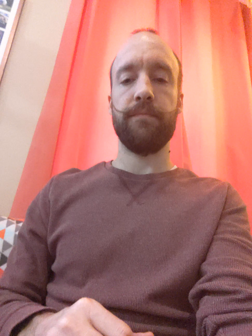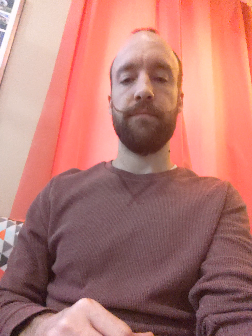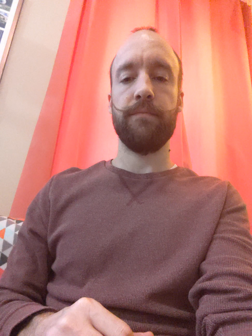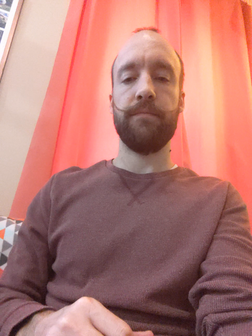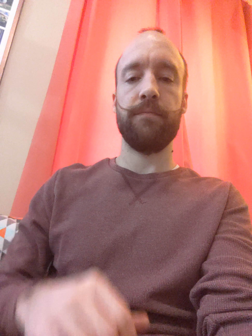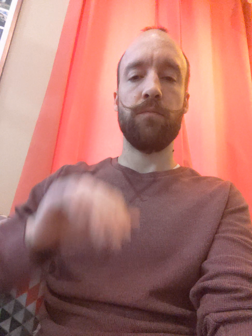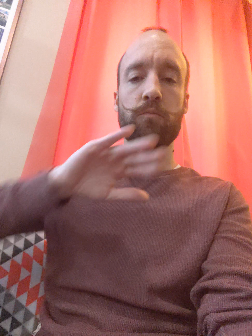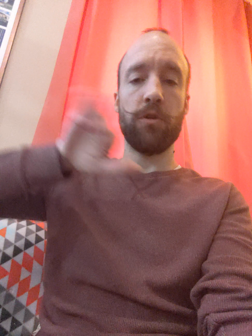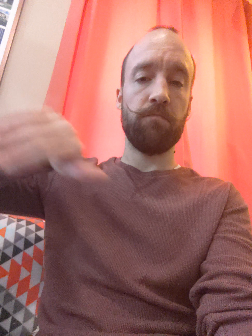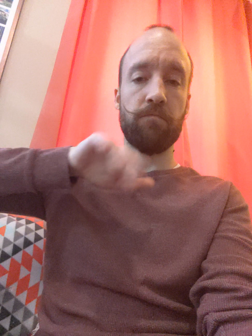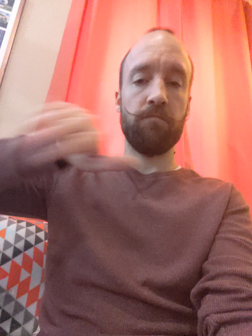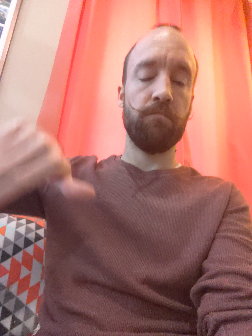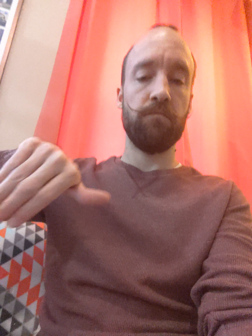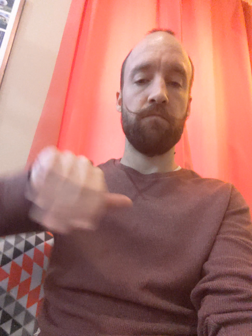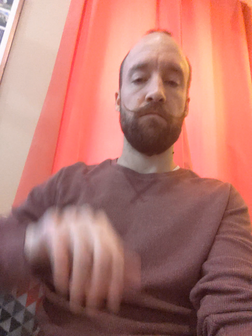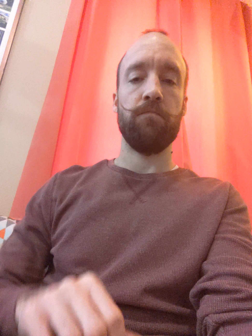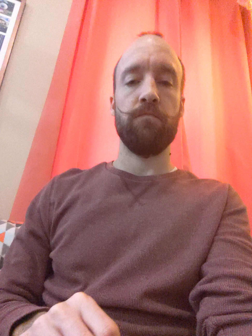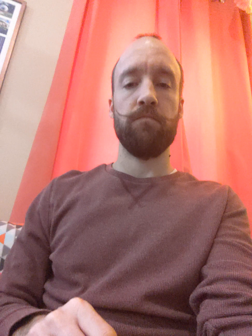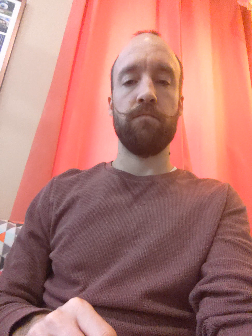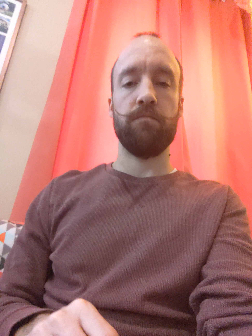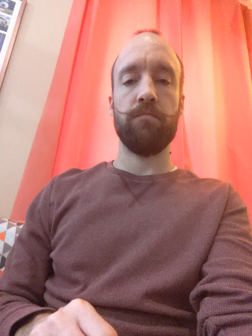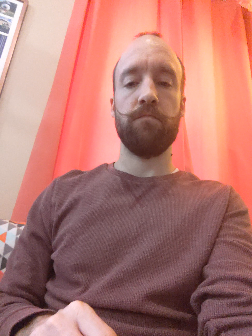pool